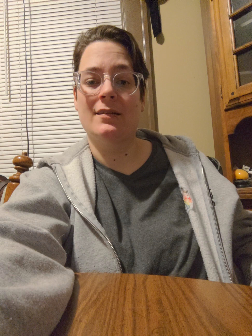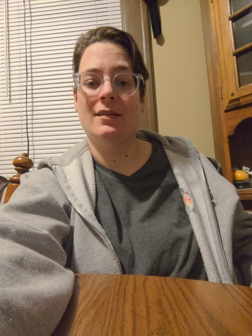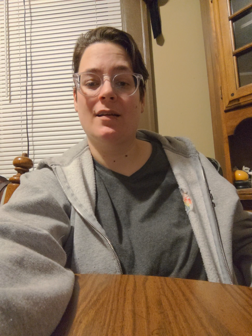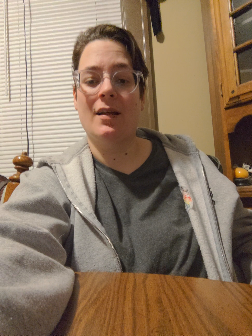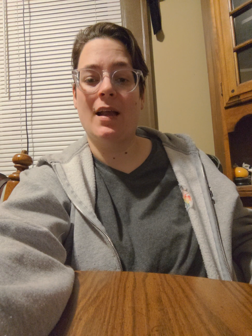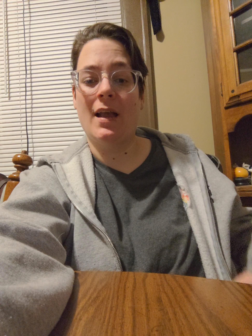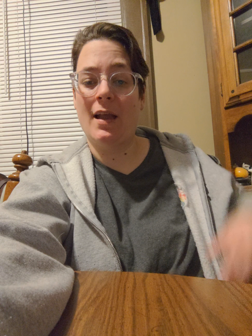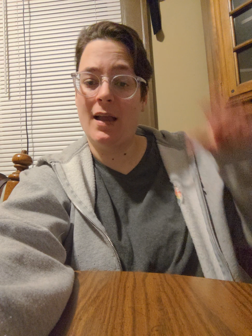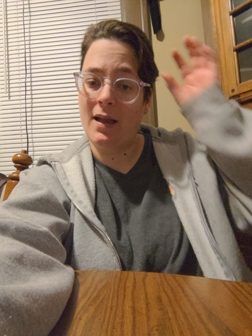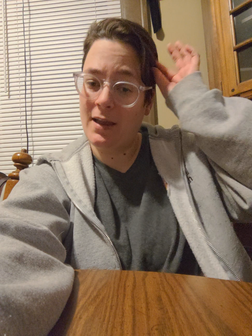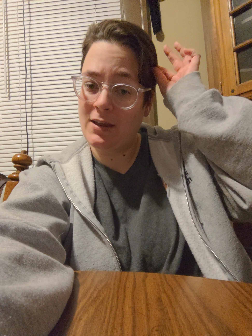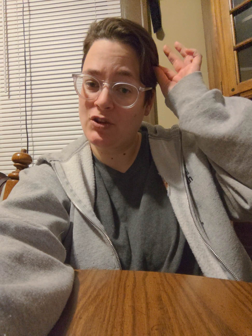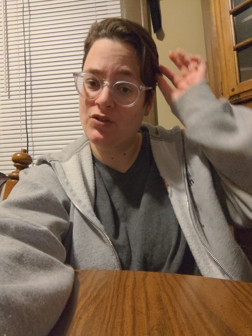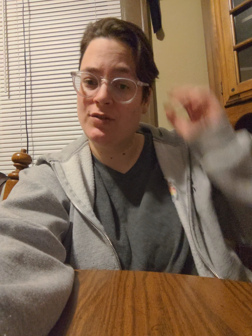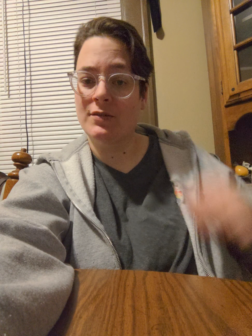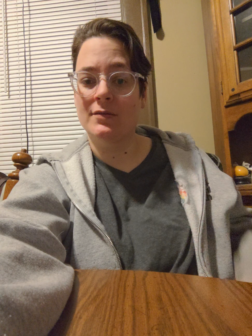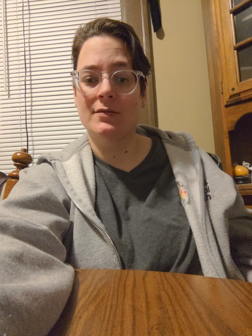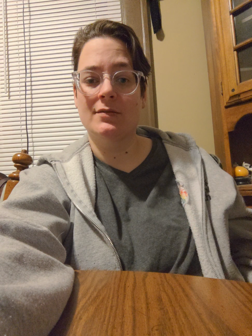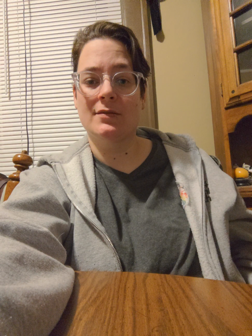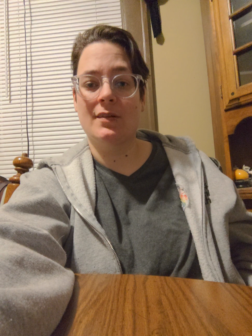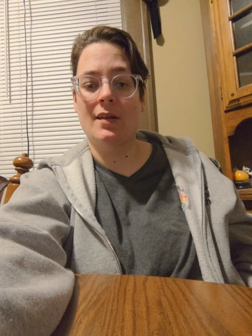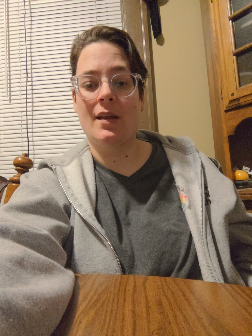hair